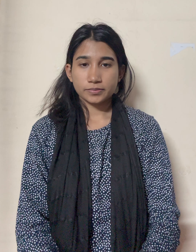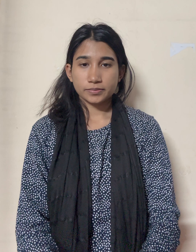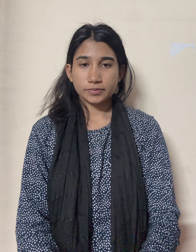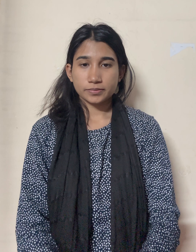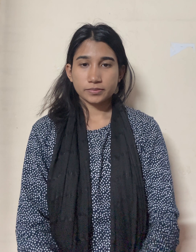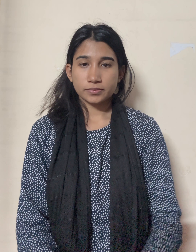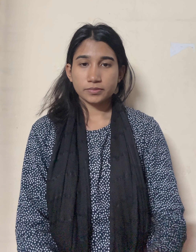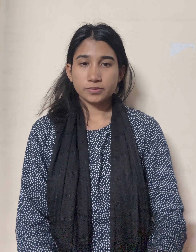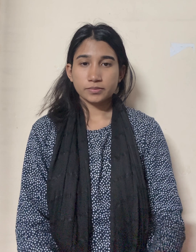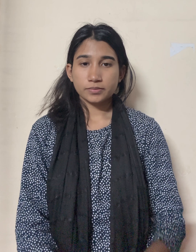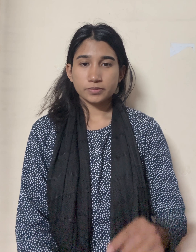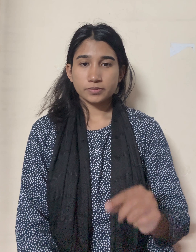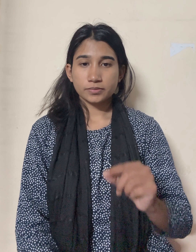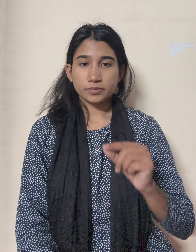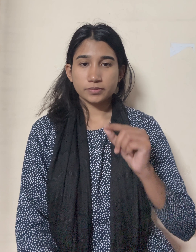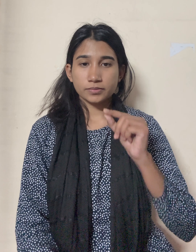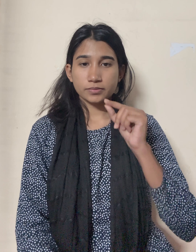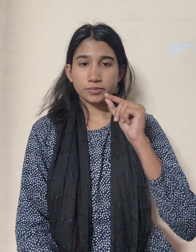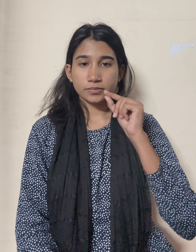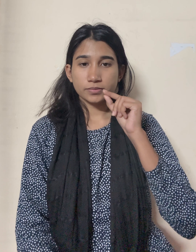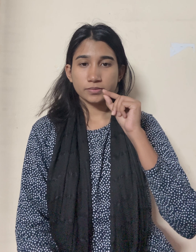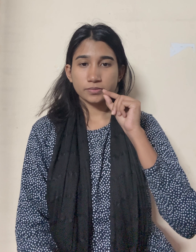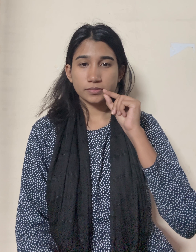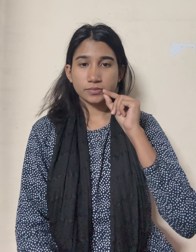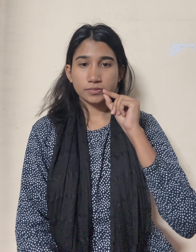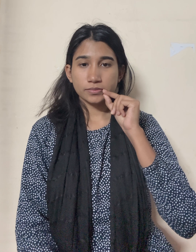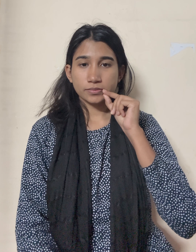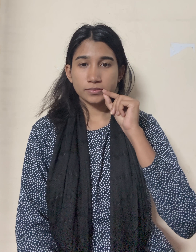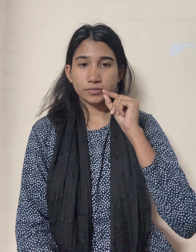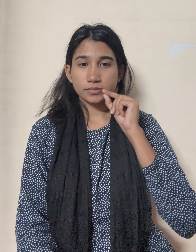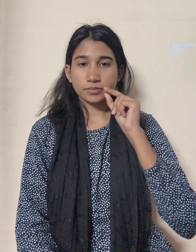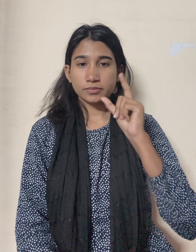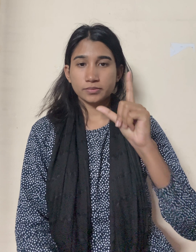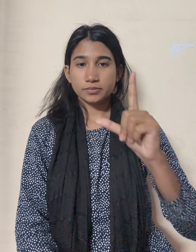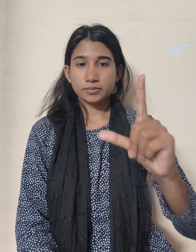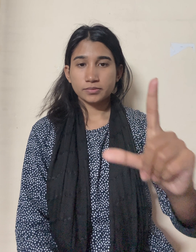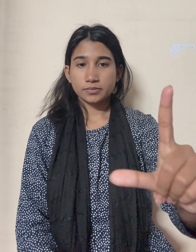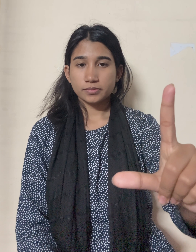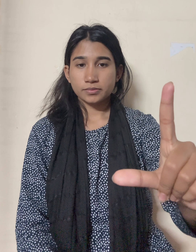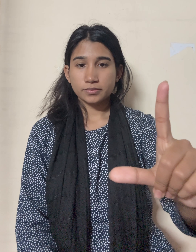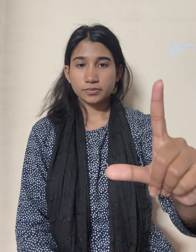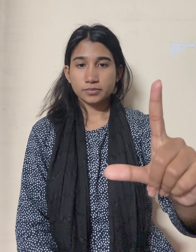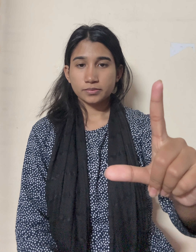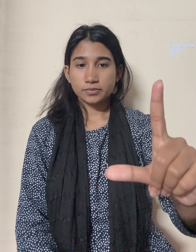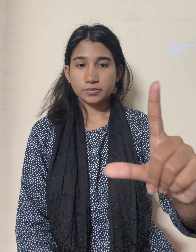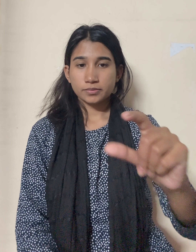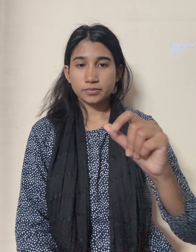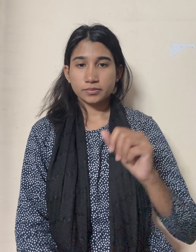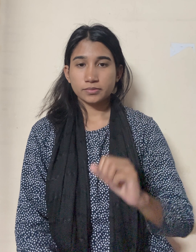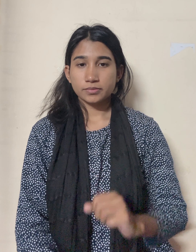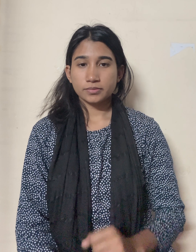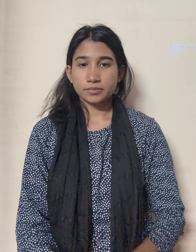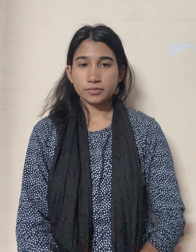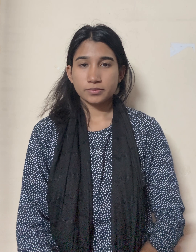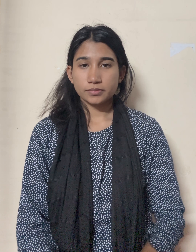প্রশ্ন